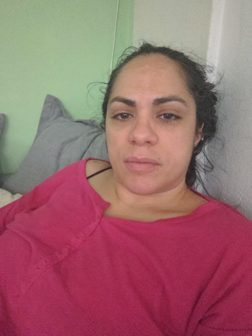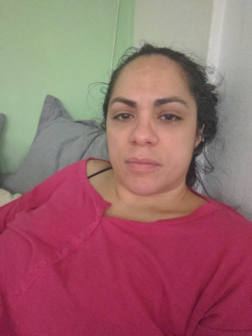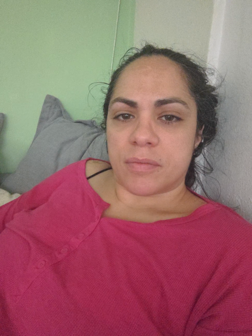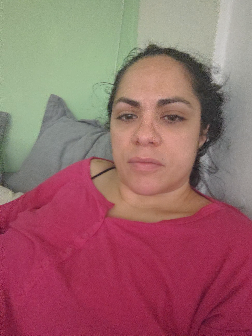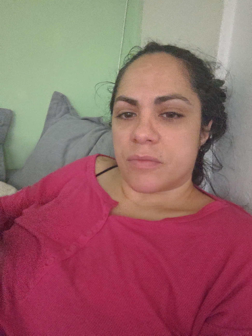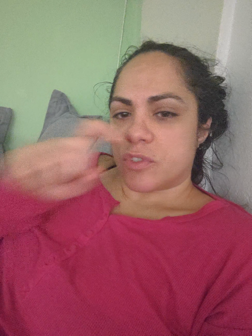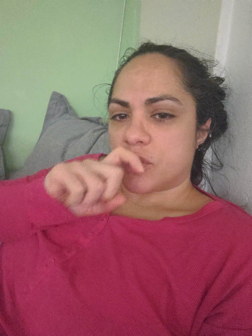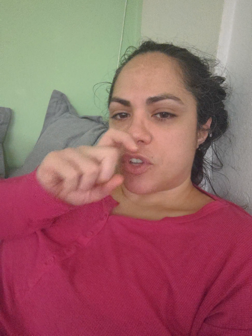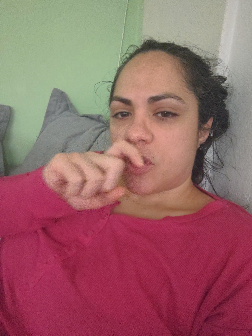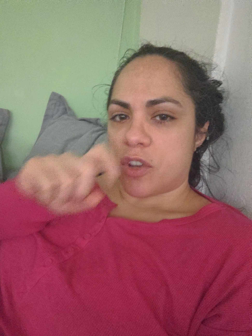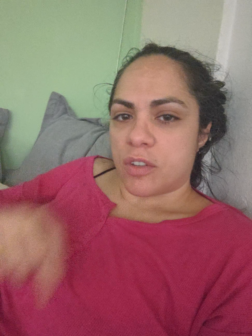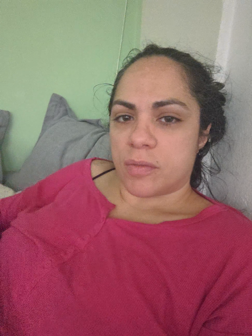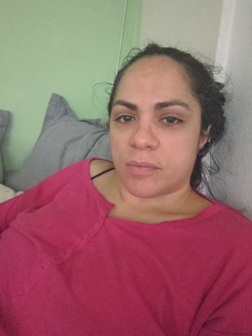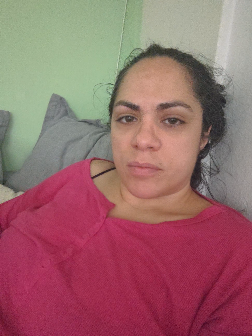doll